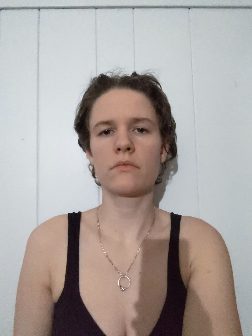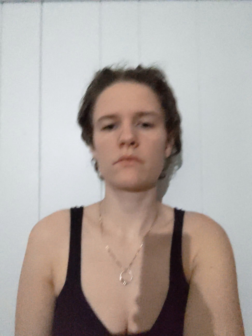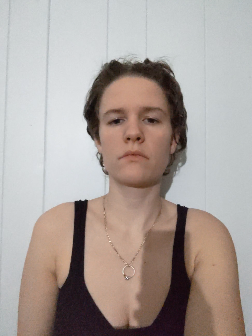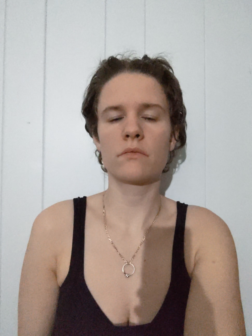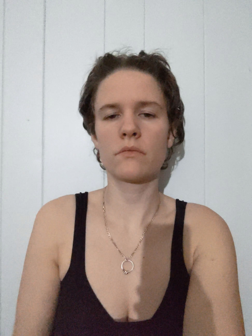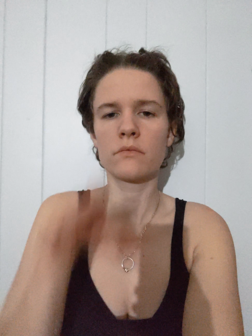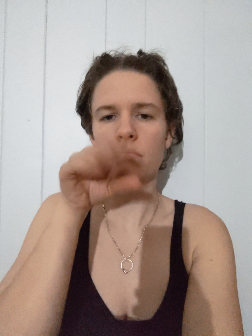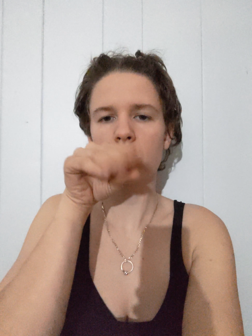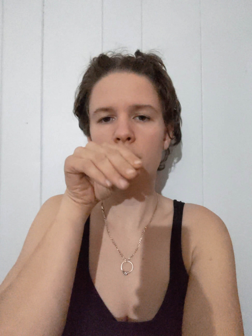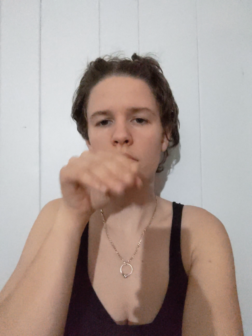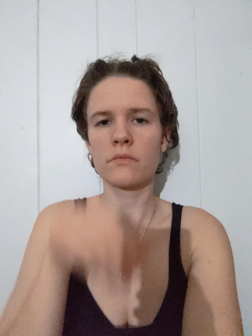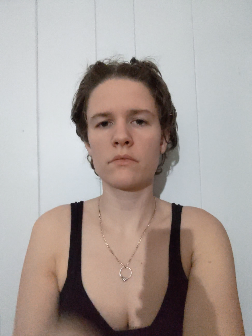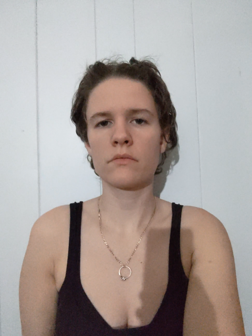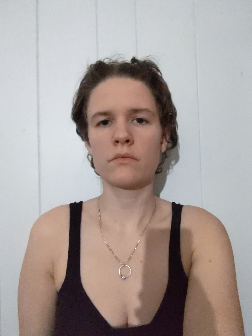goose